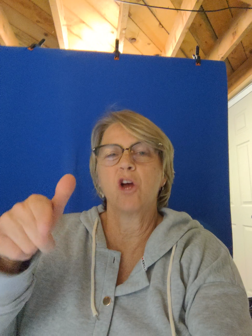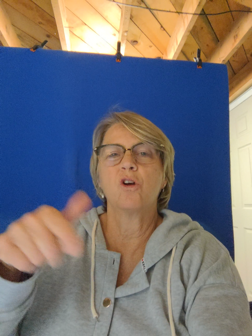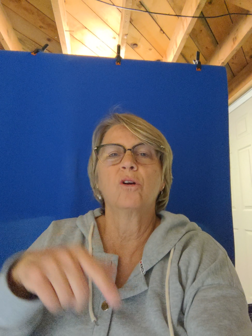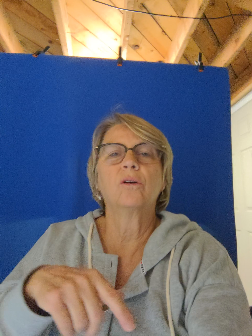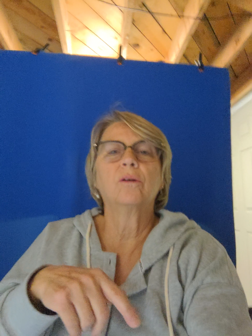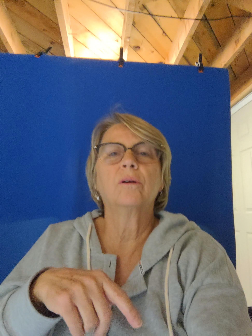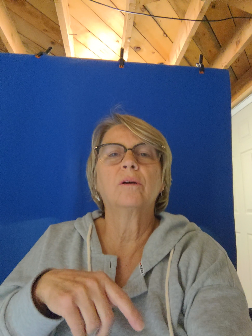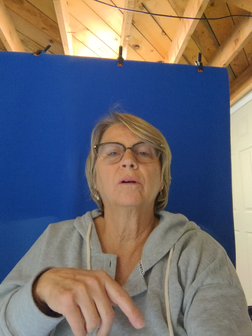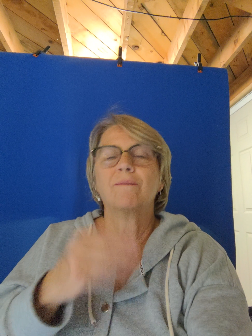later